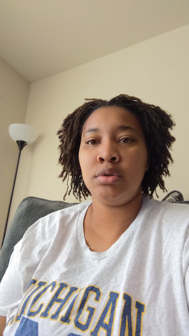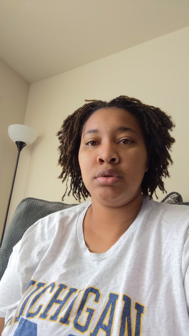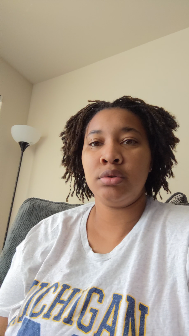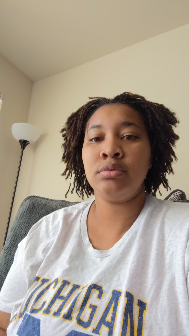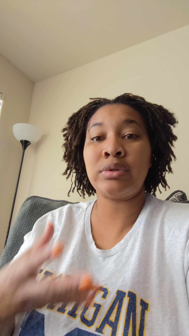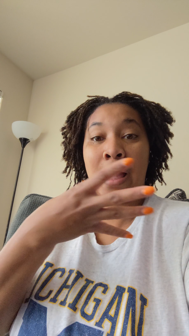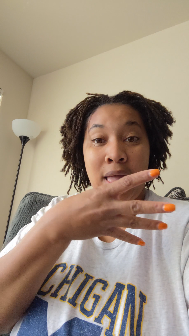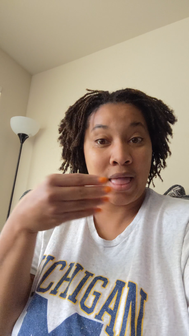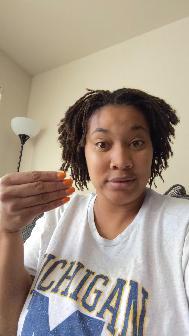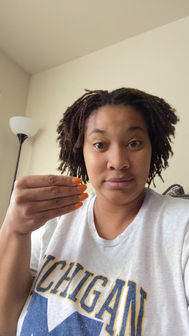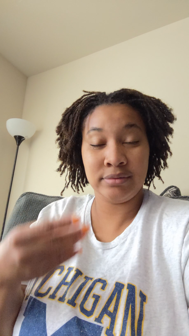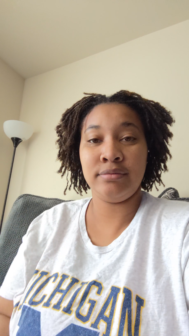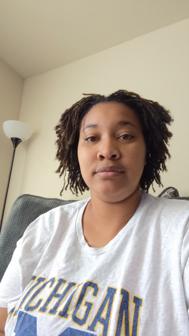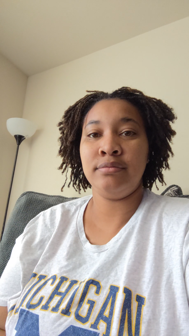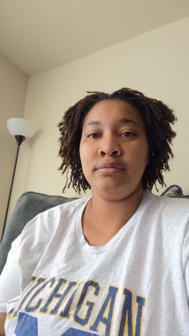and